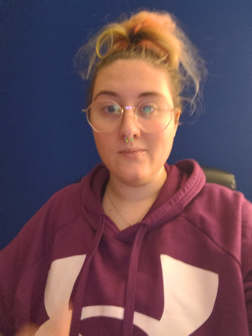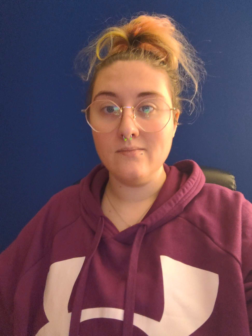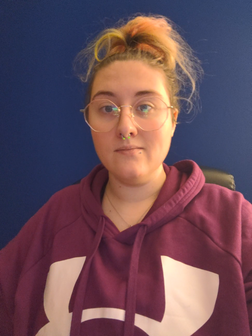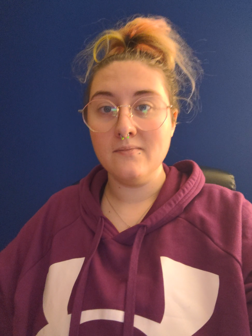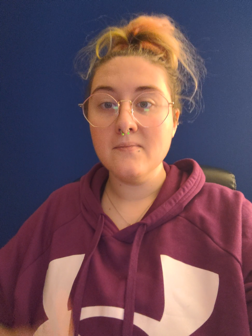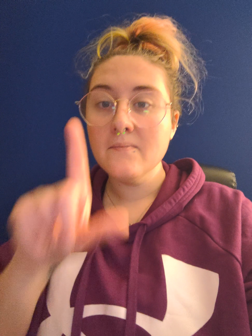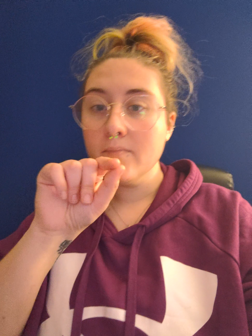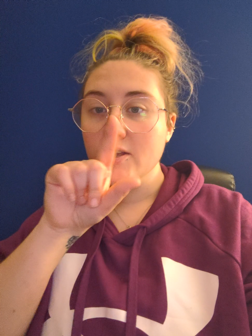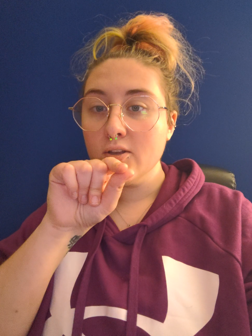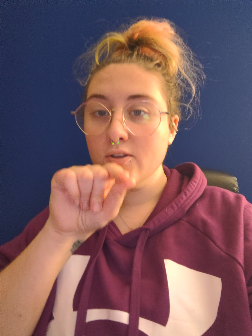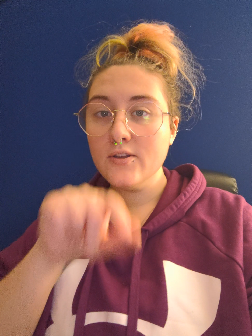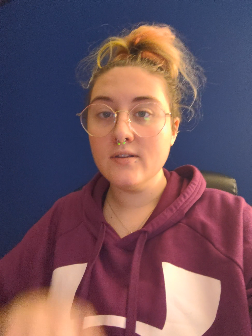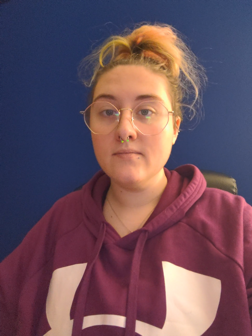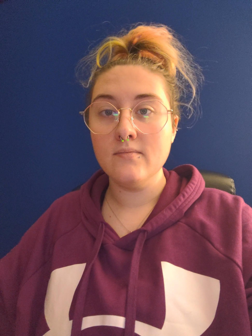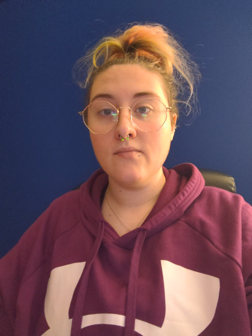bird